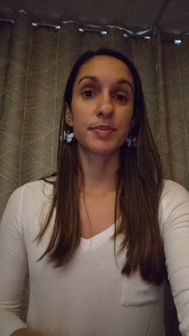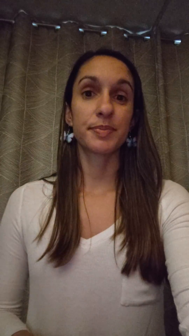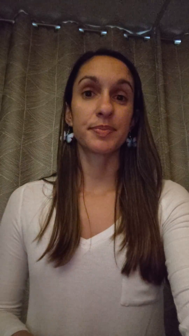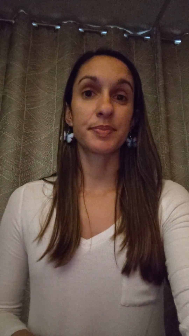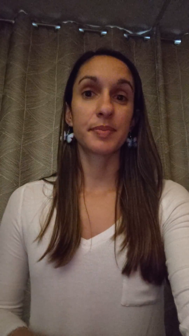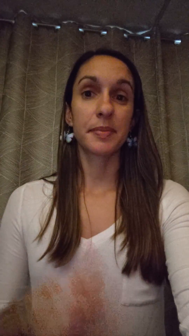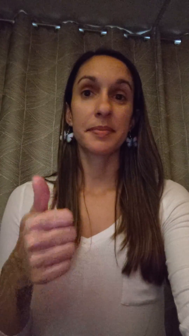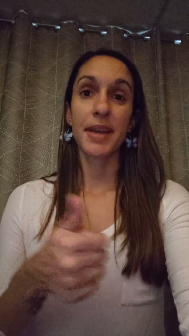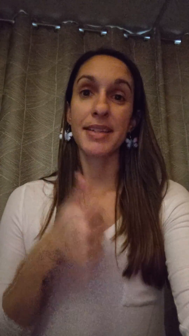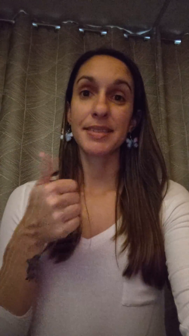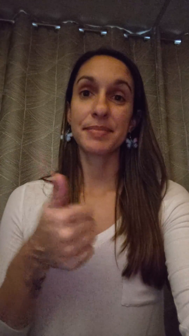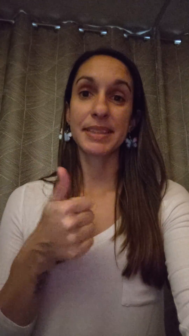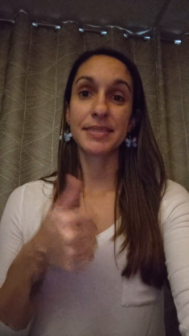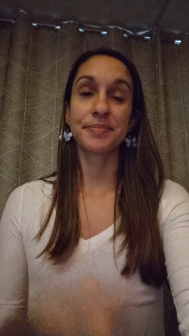basement